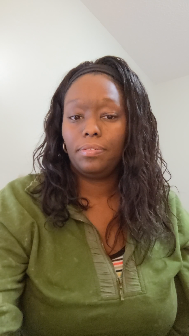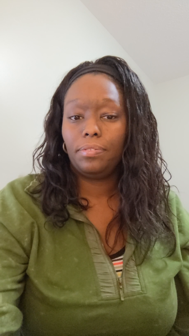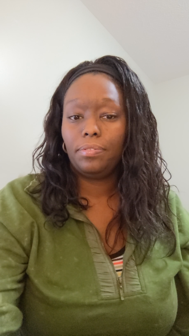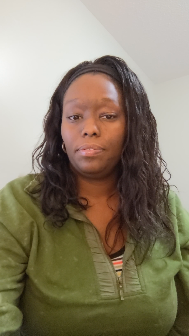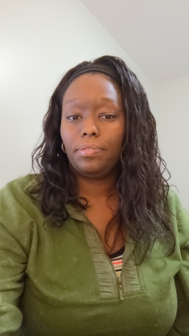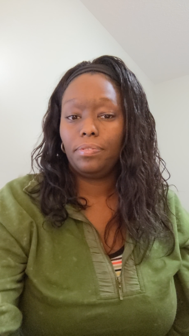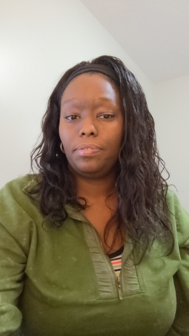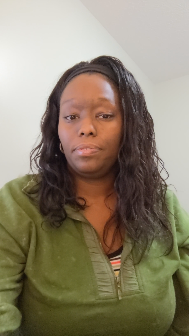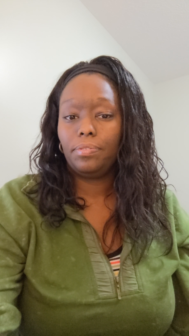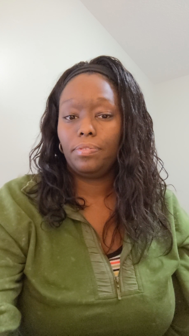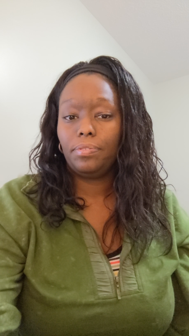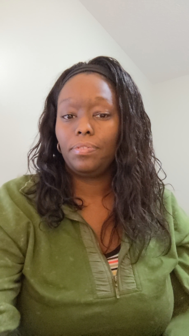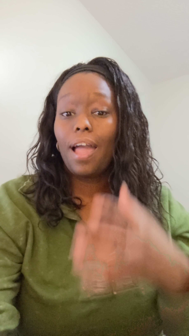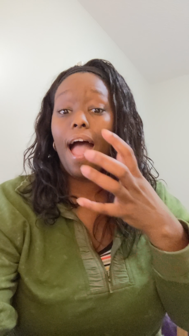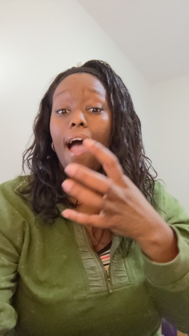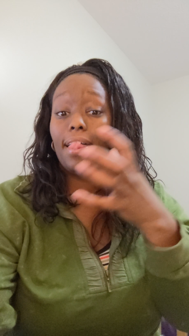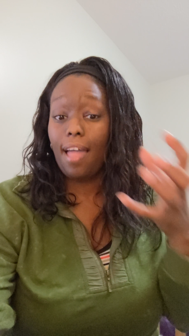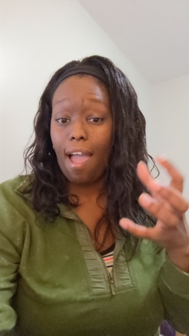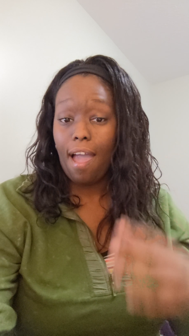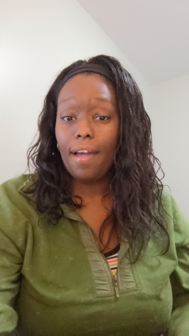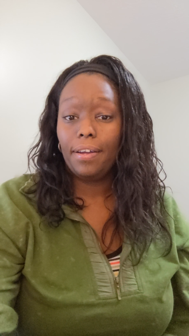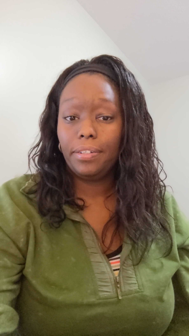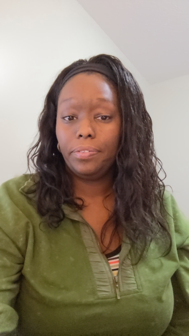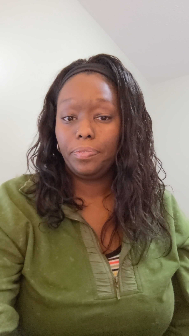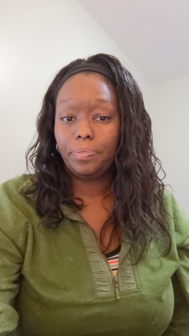a lot